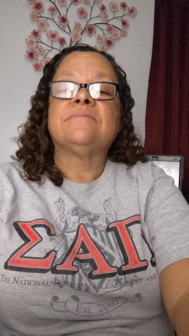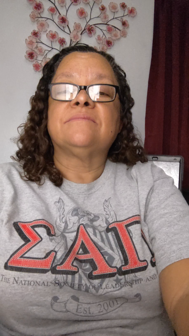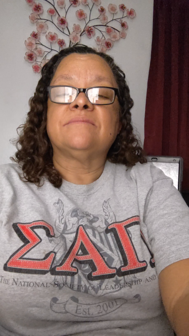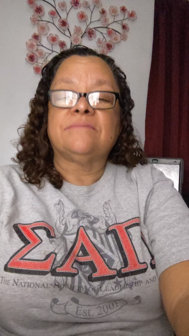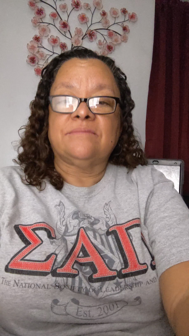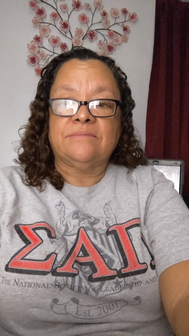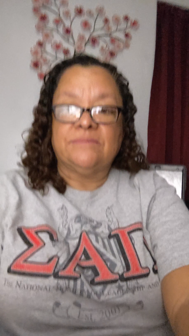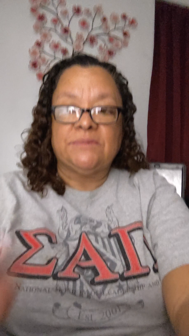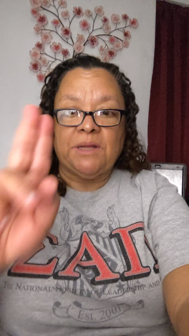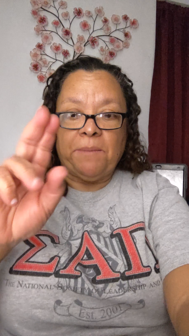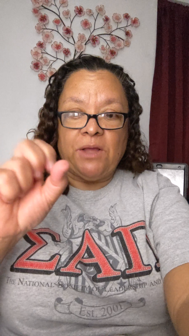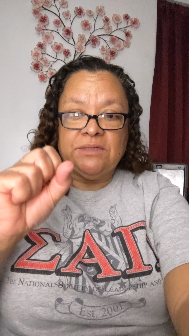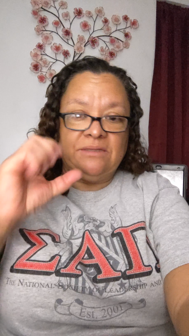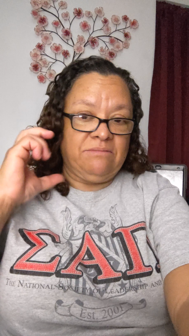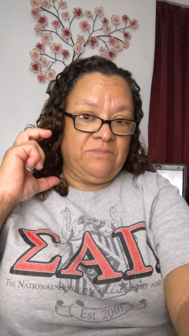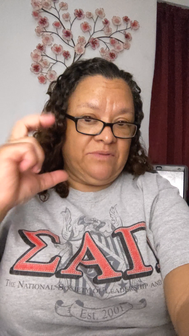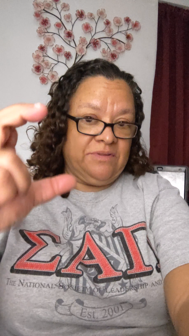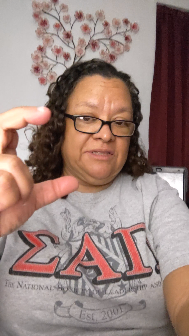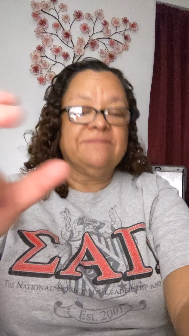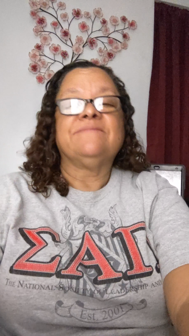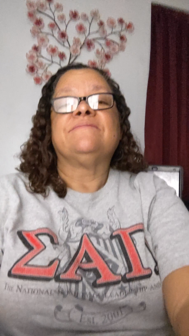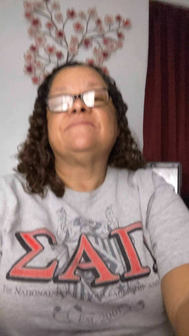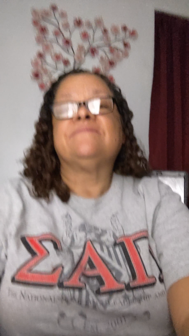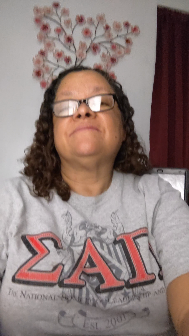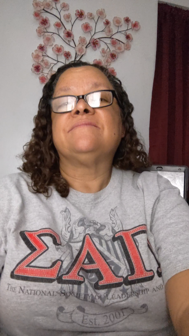bus